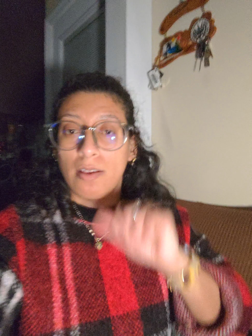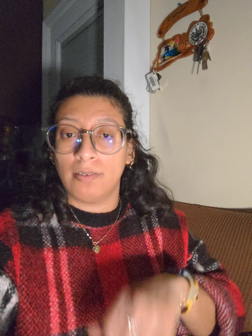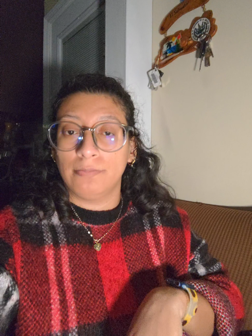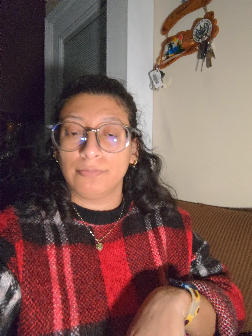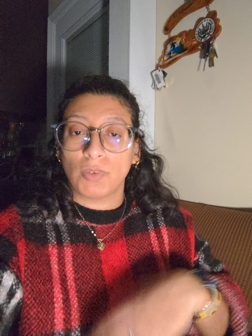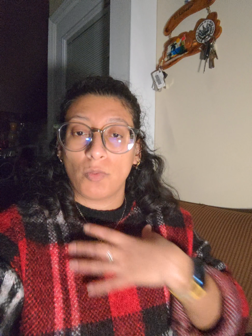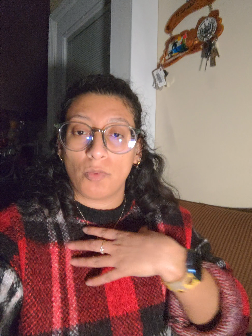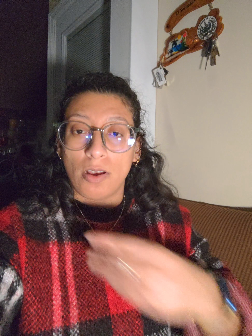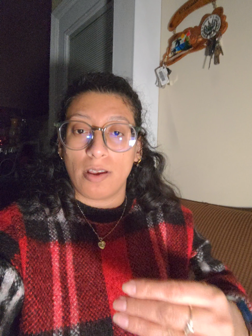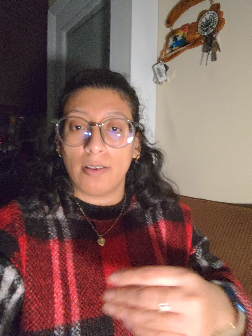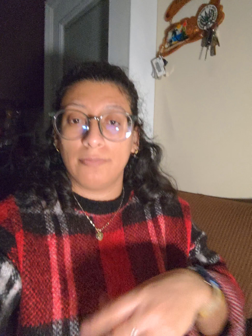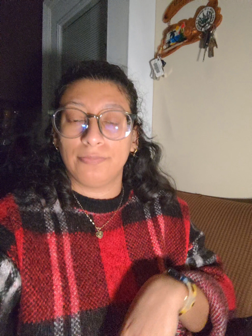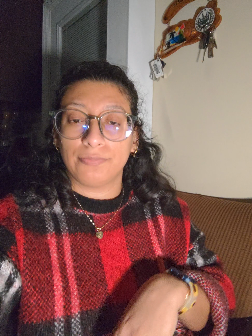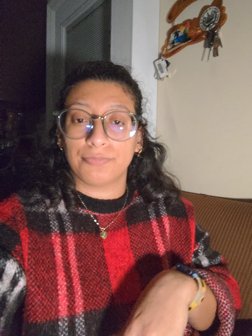white